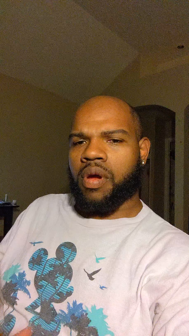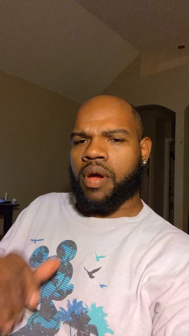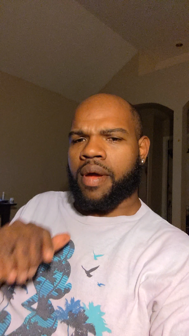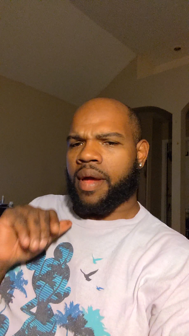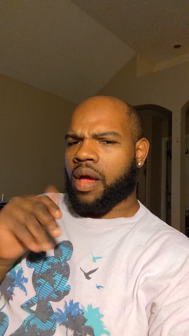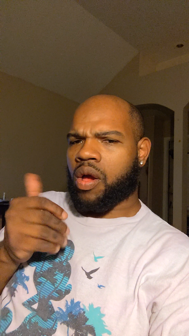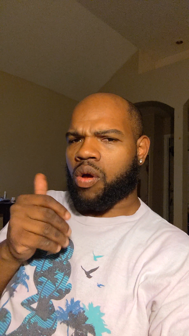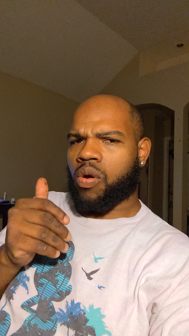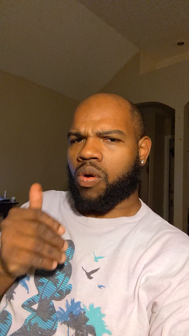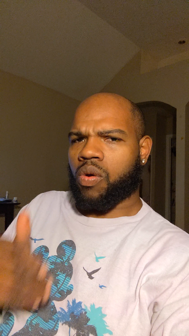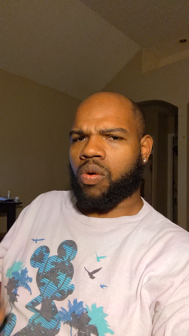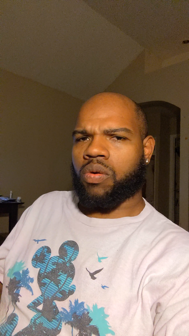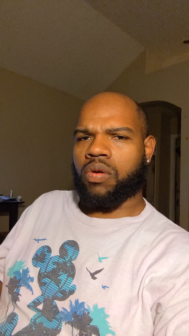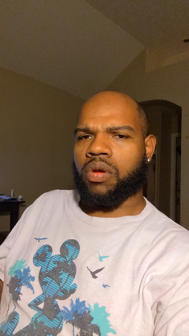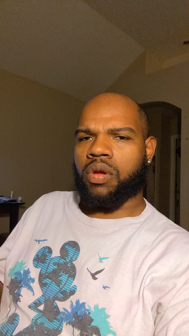how